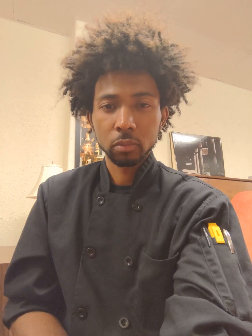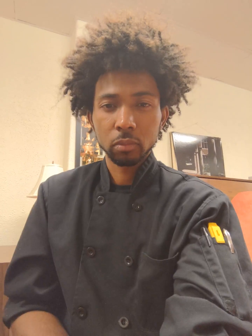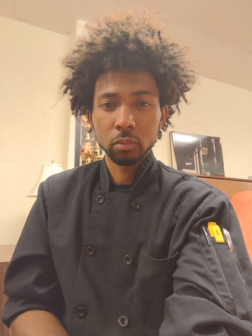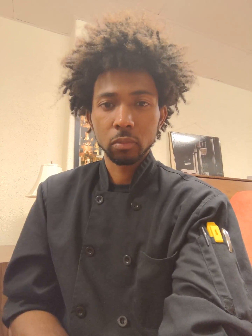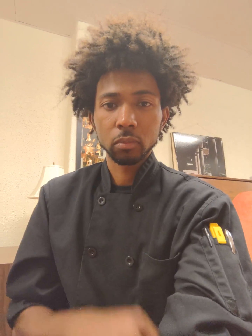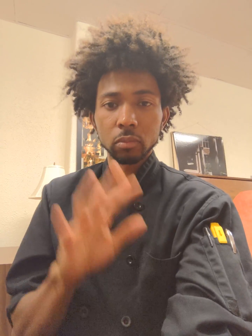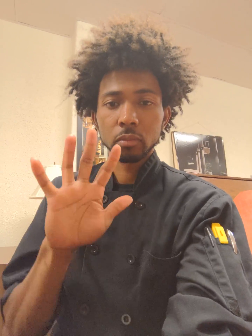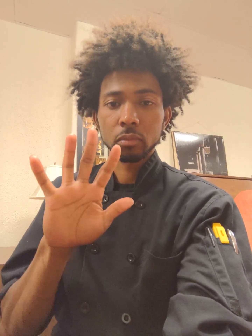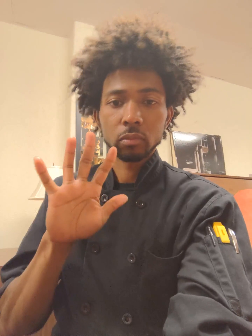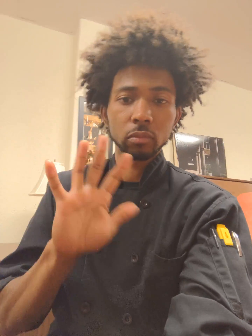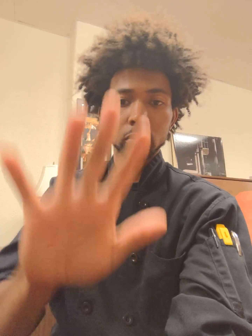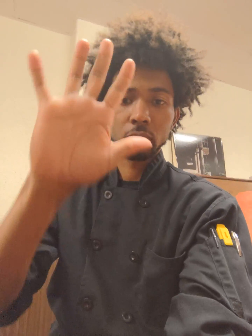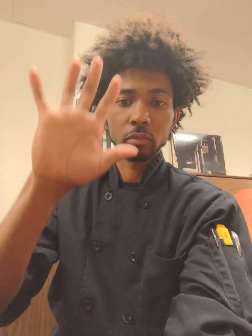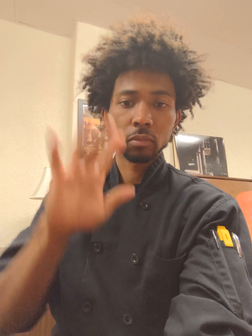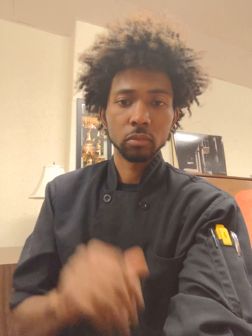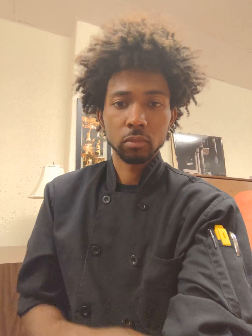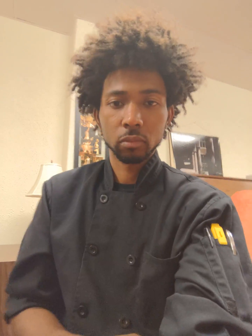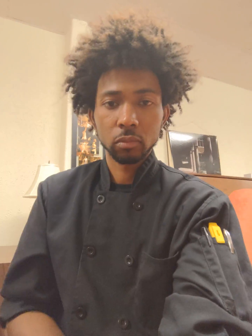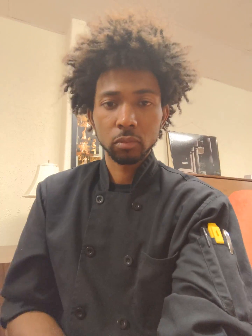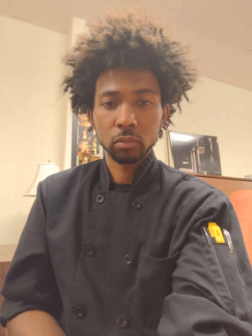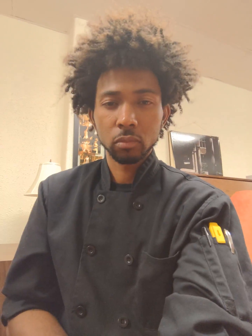give me five